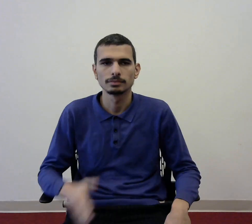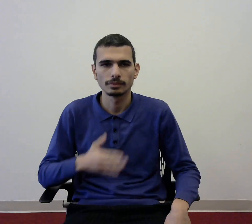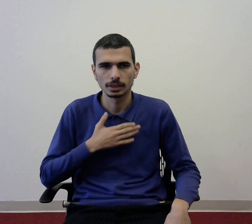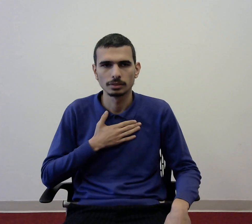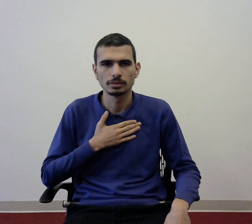mən